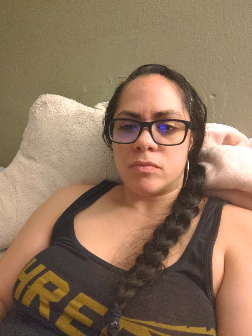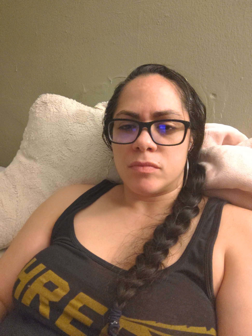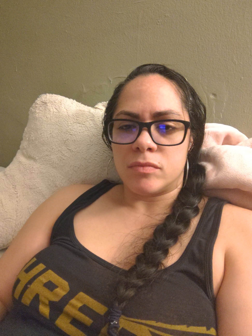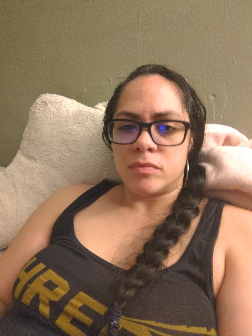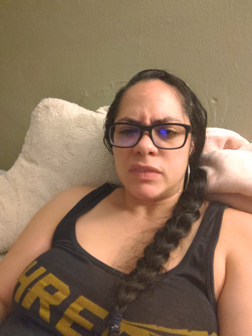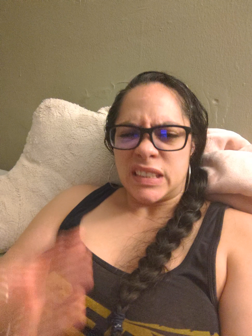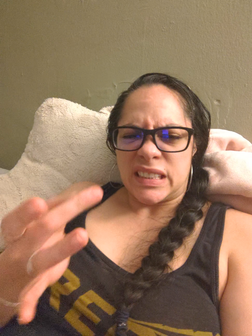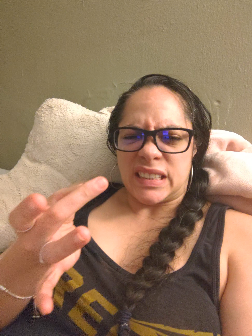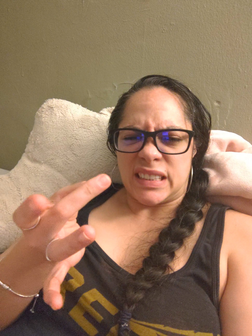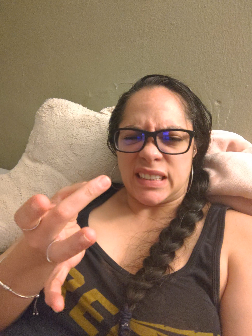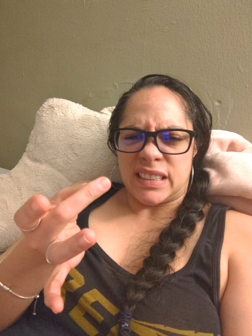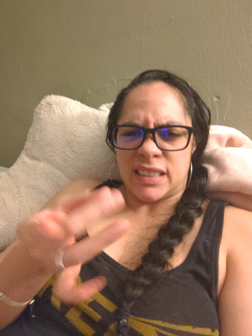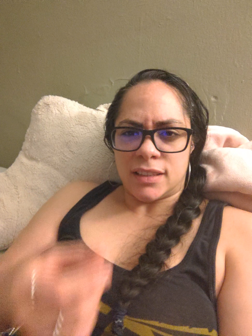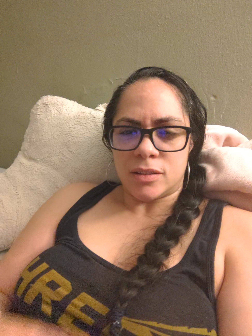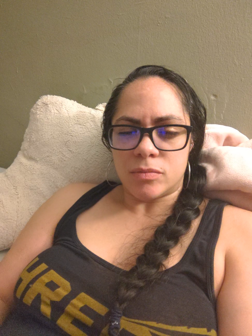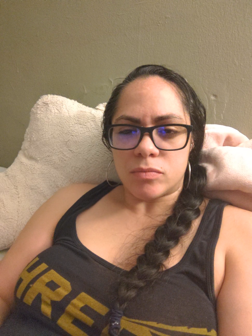sticky